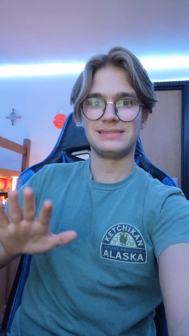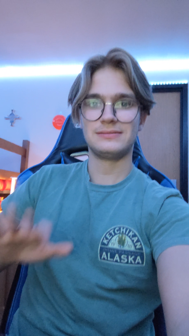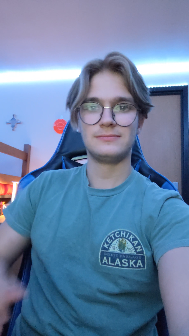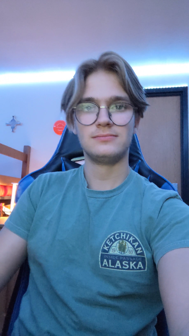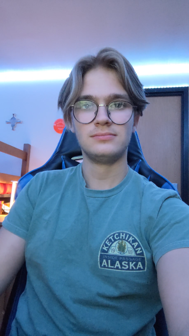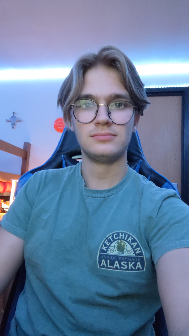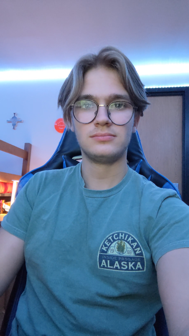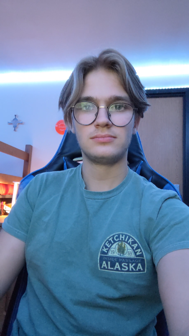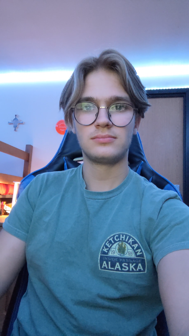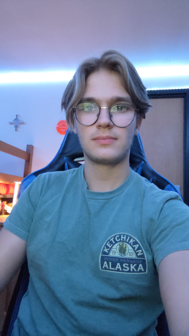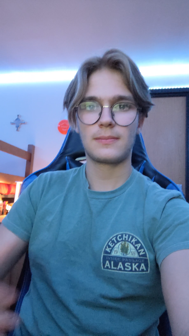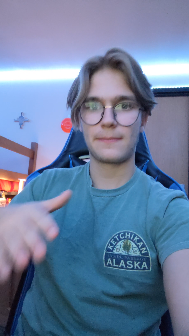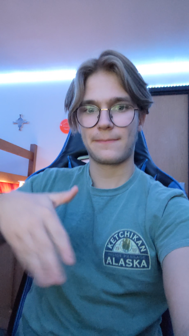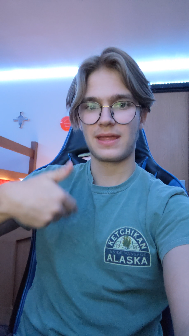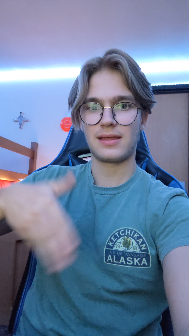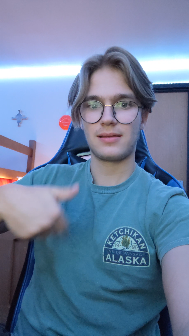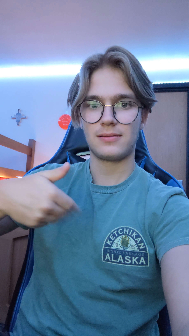pants